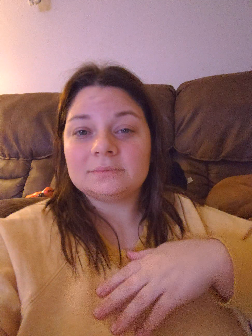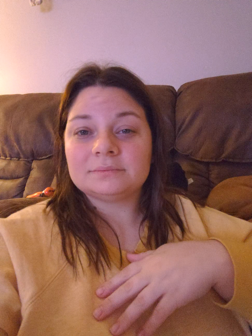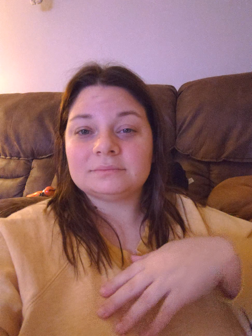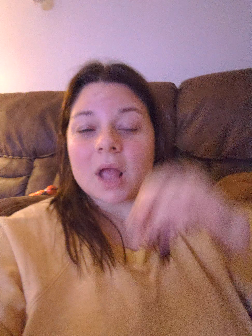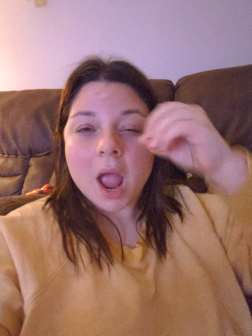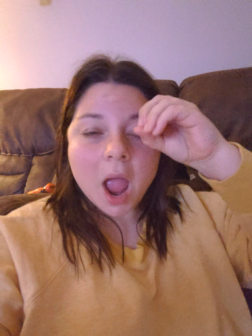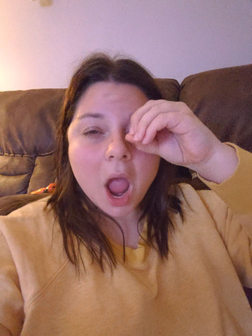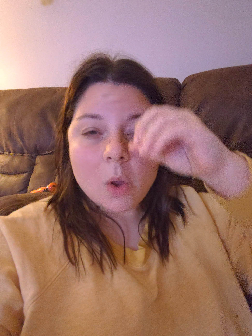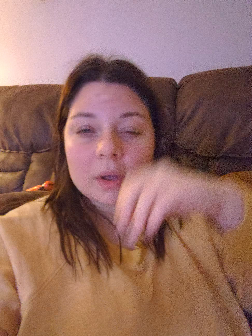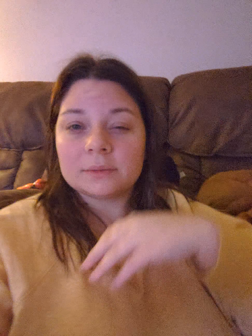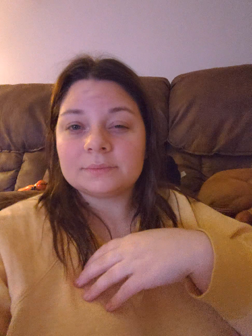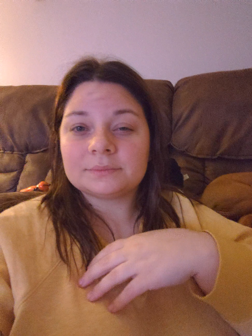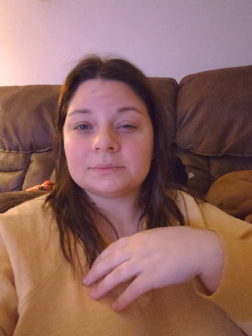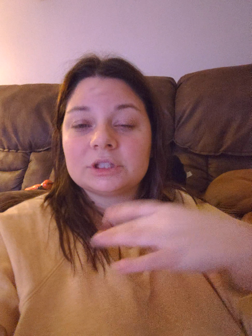owl